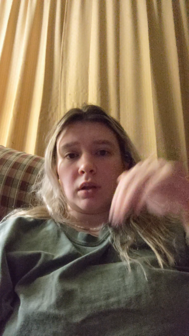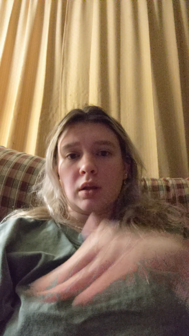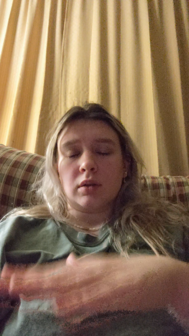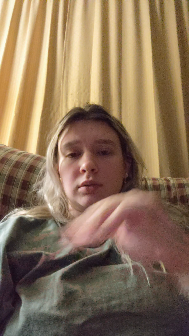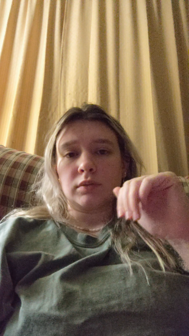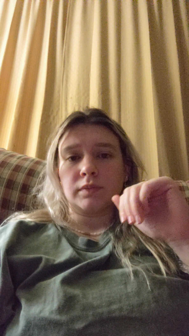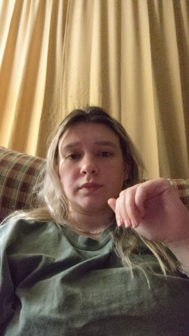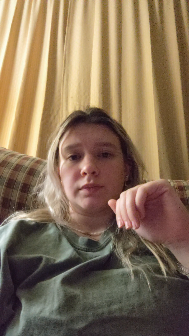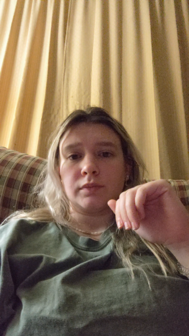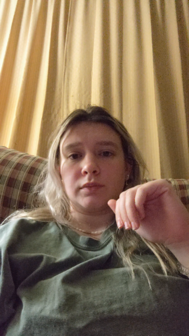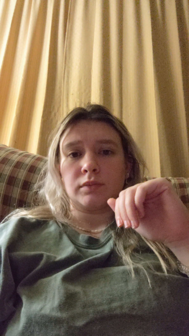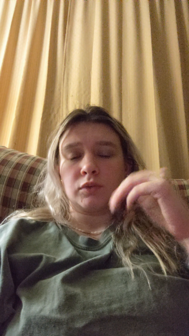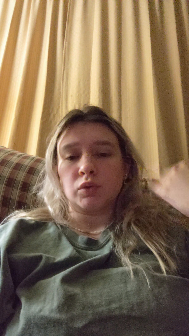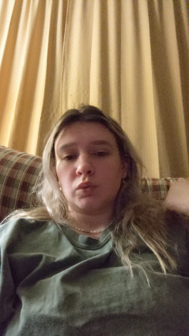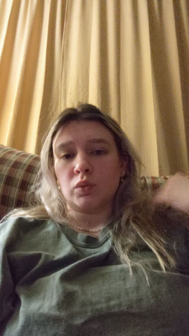shoulder